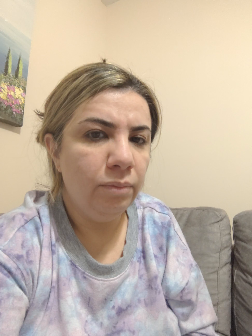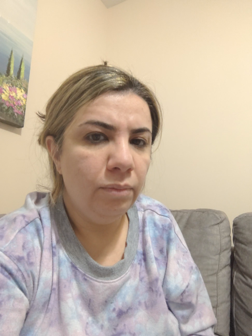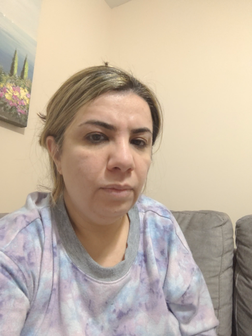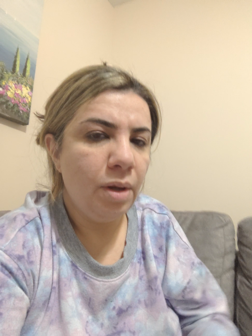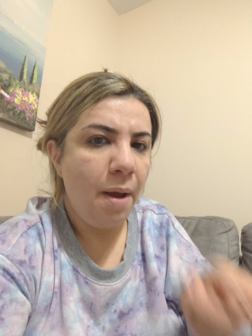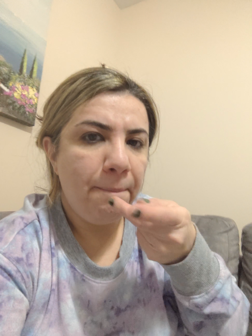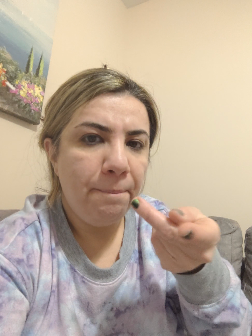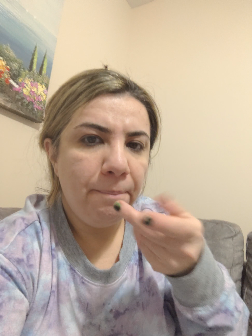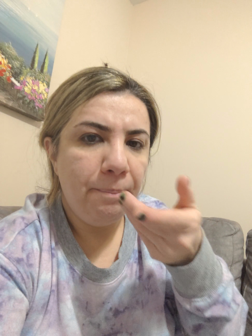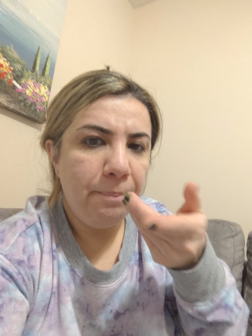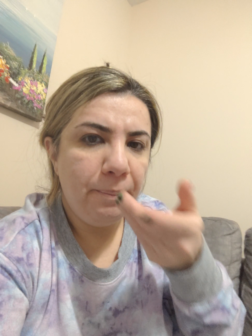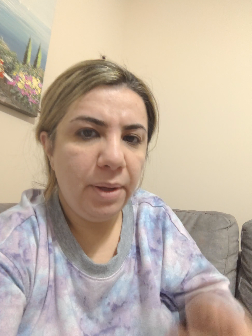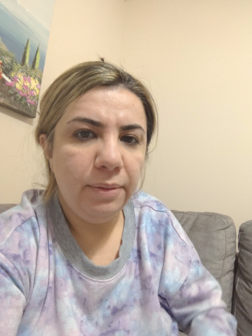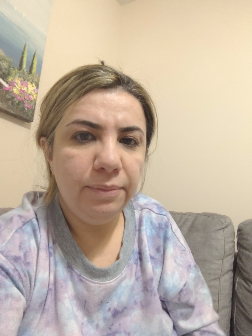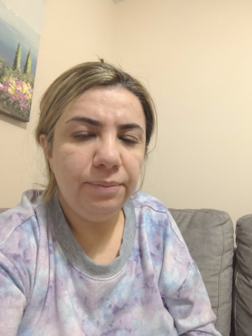pizza